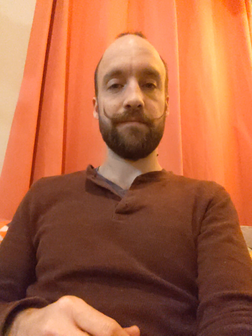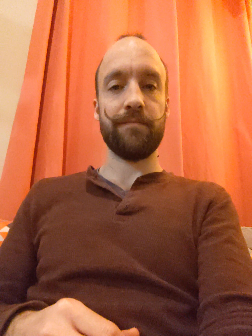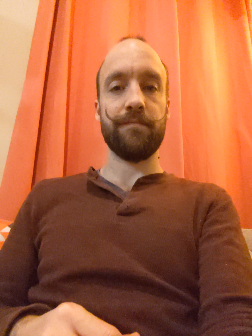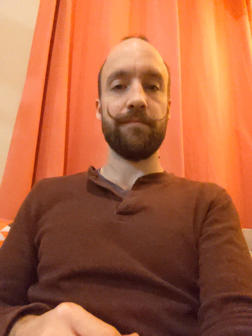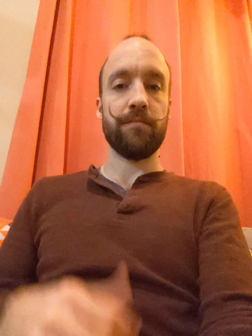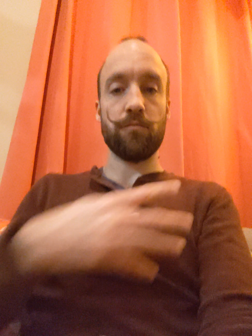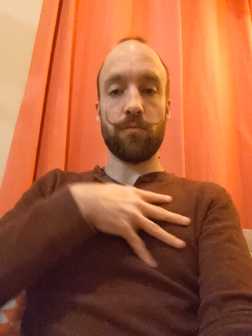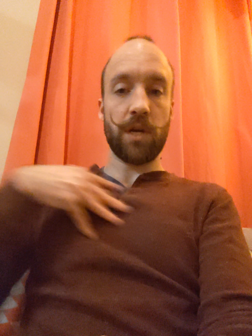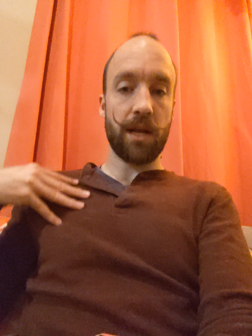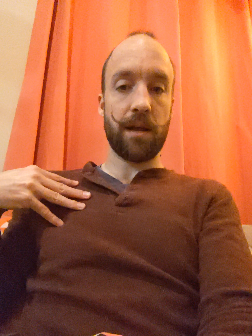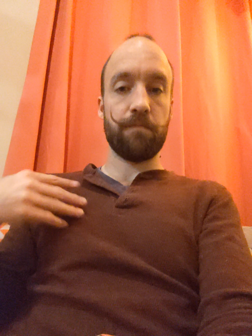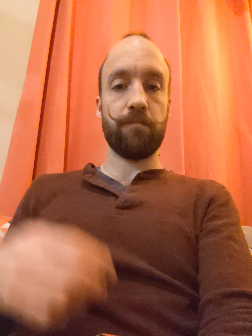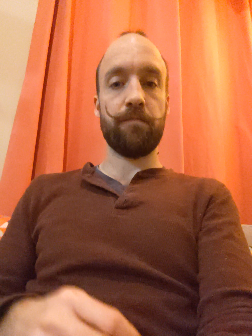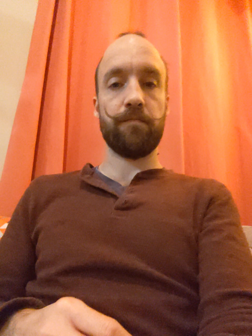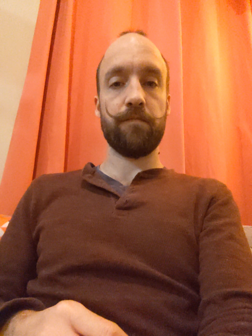zebra